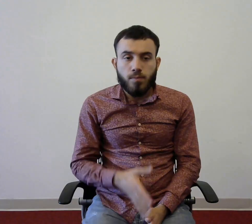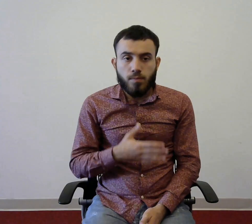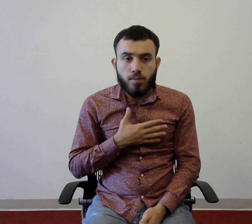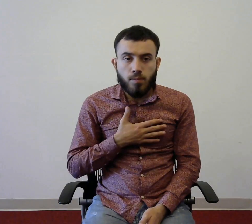mən